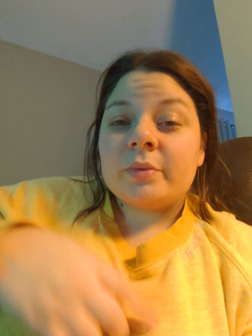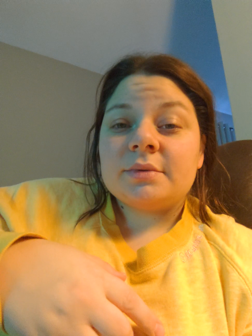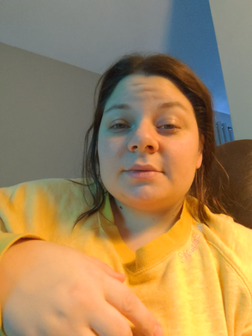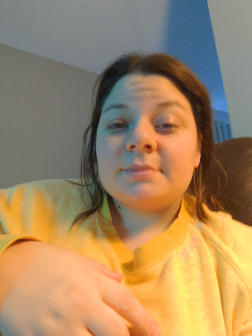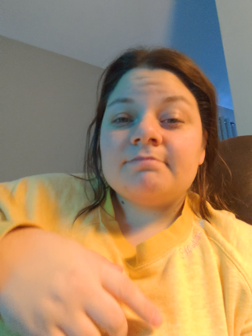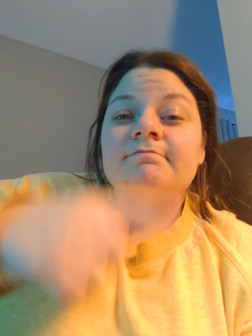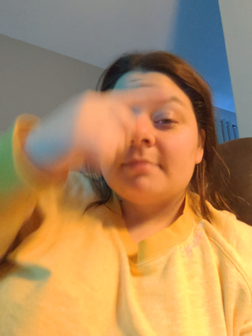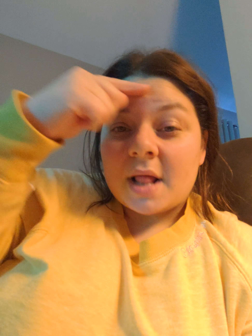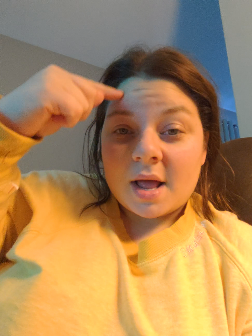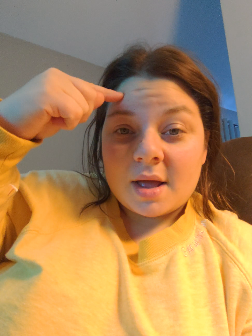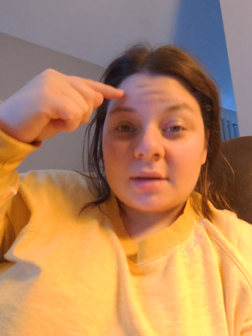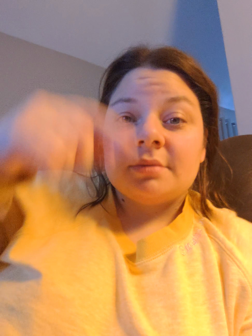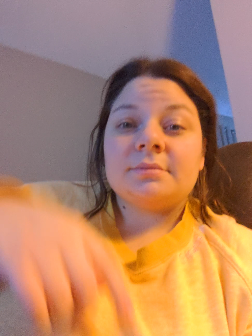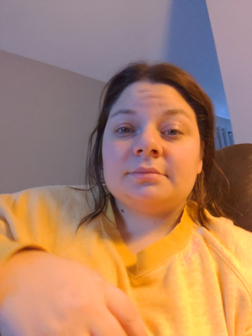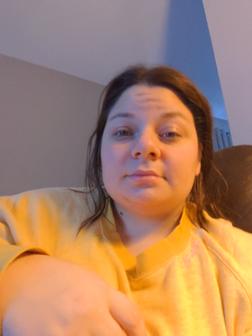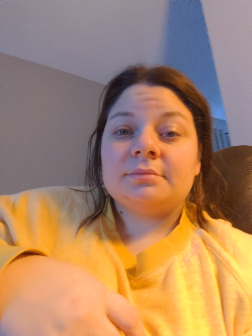black